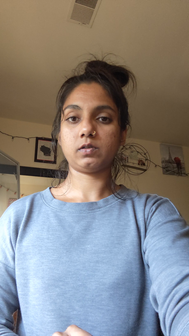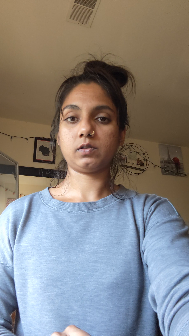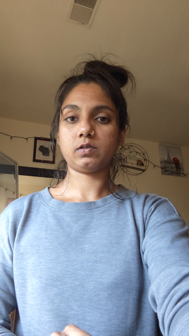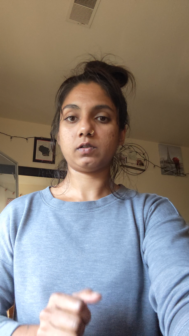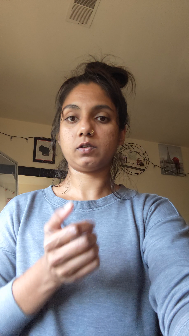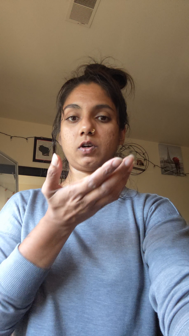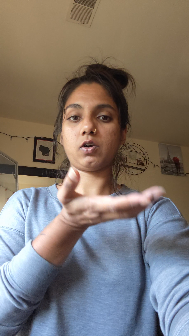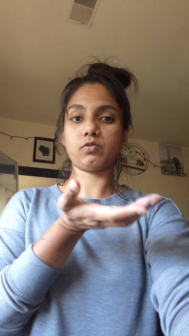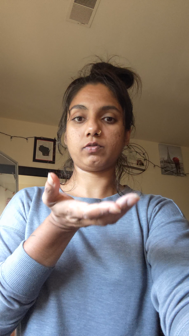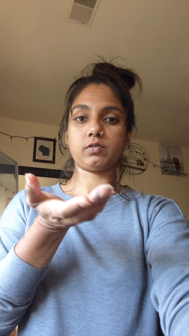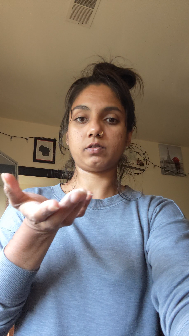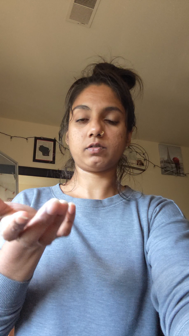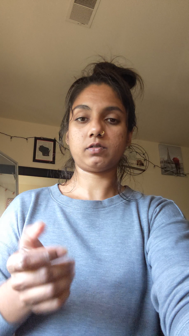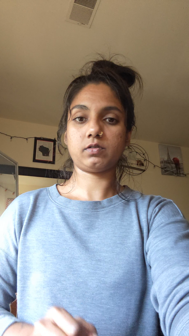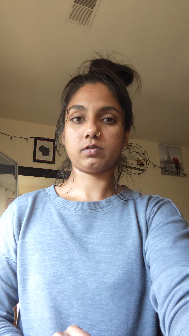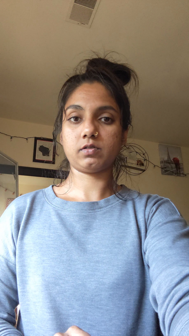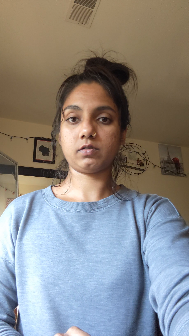carry